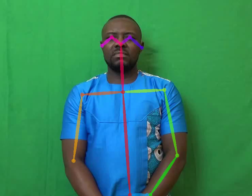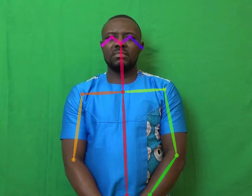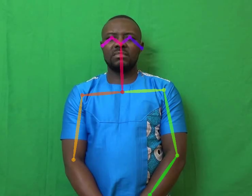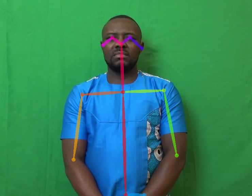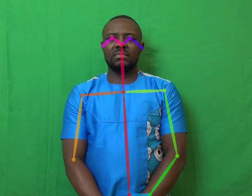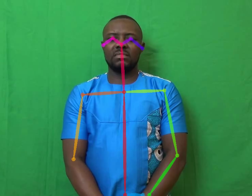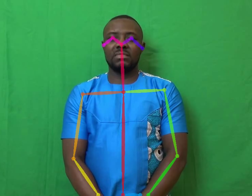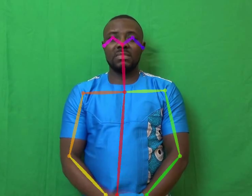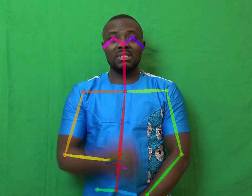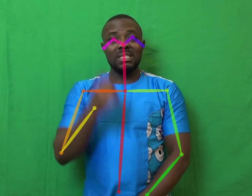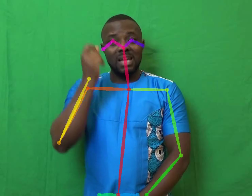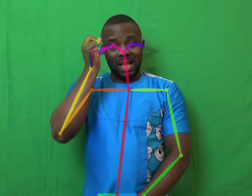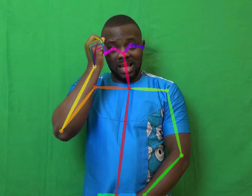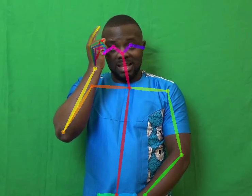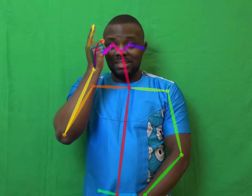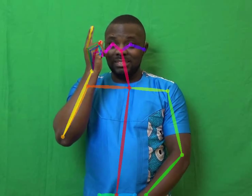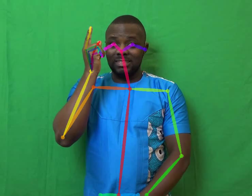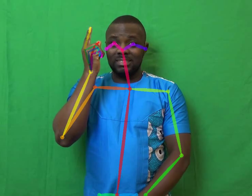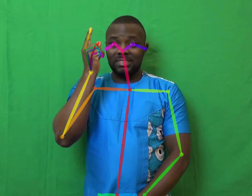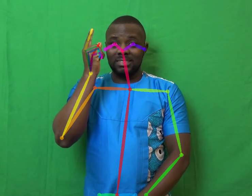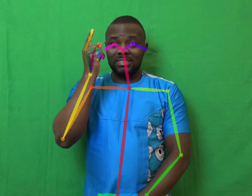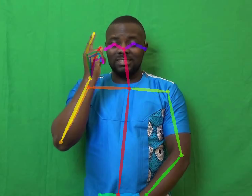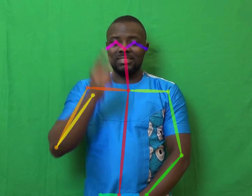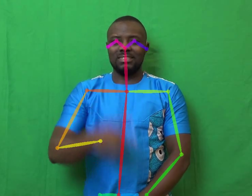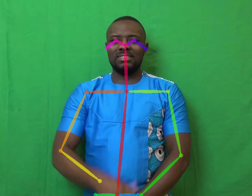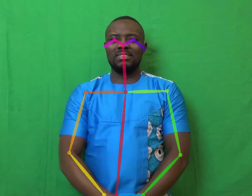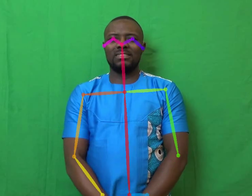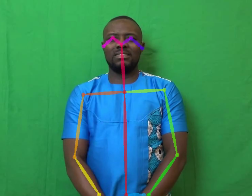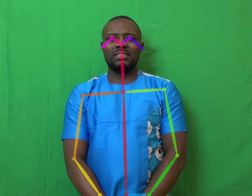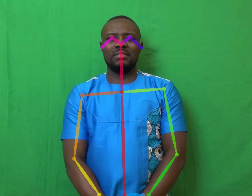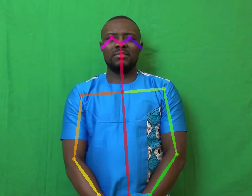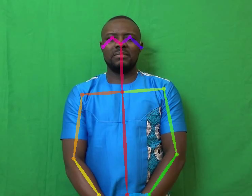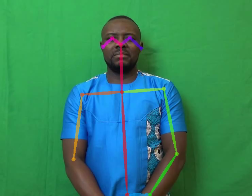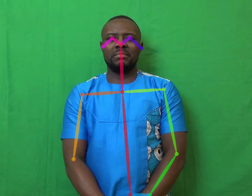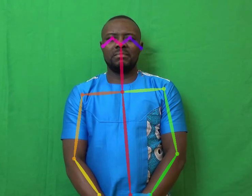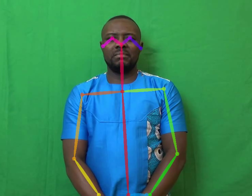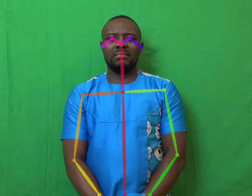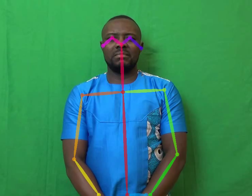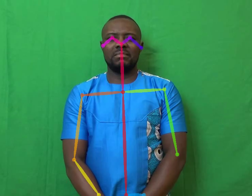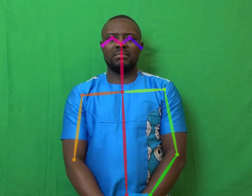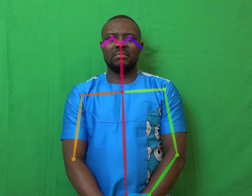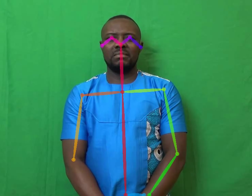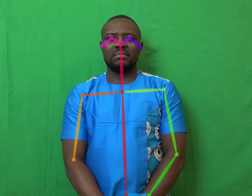understand